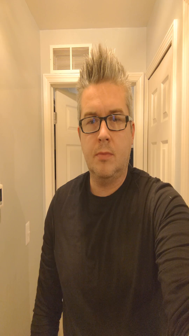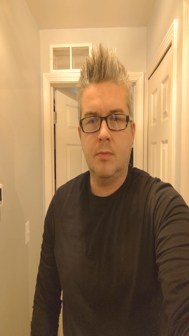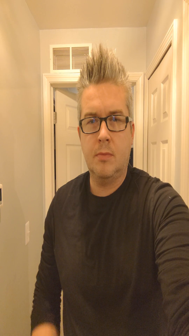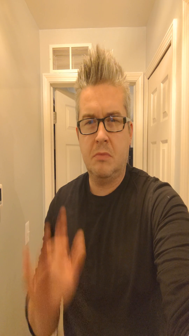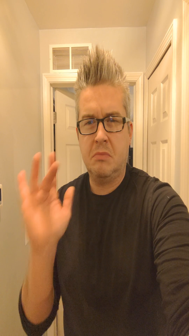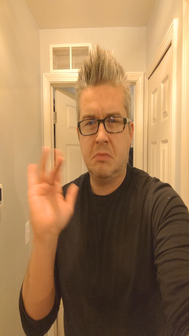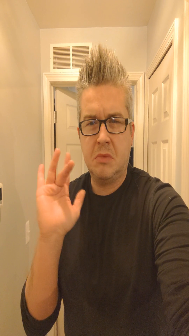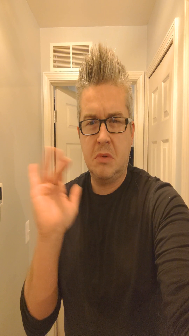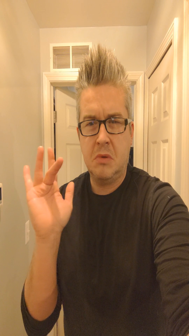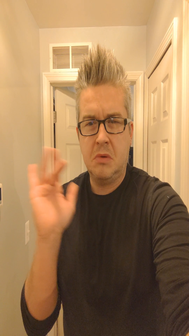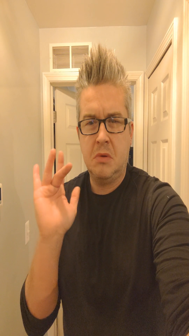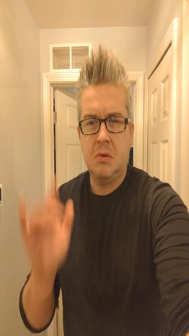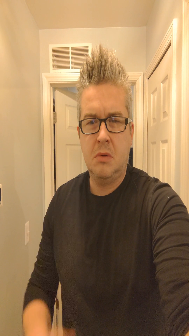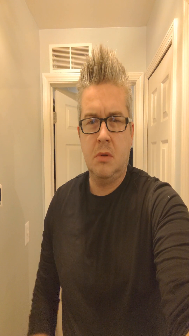yucky